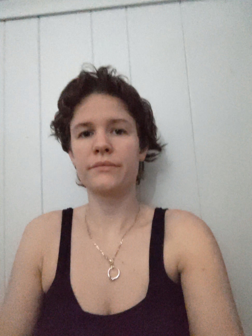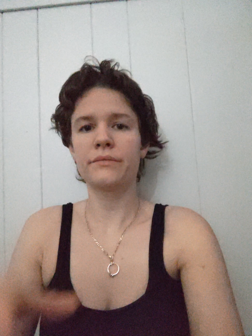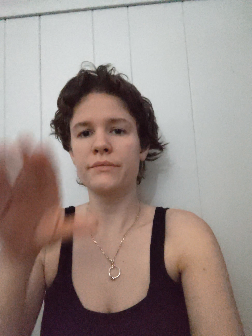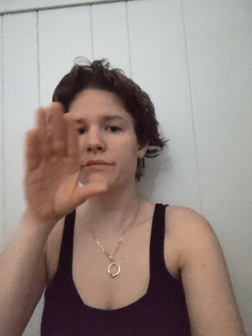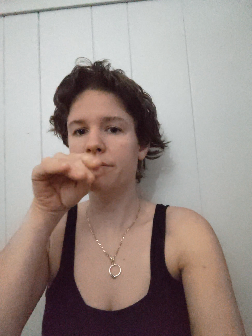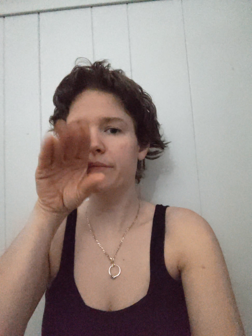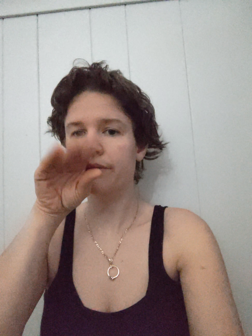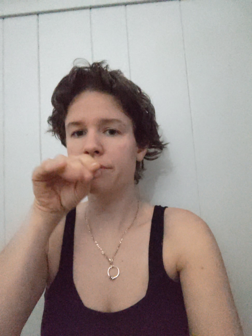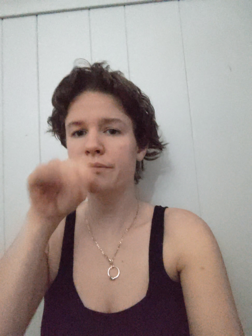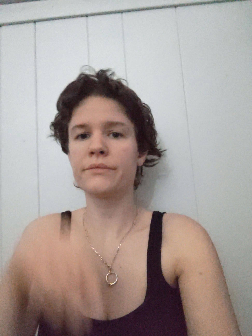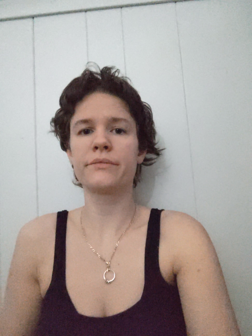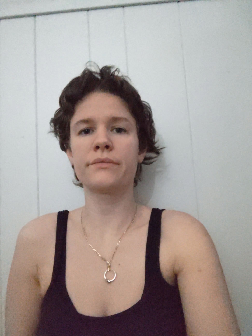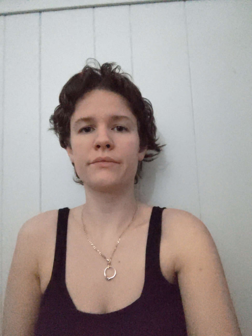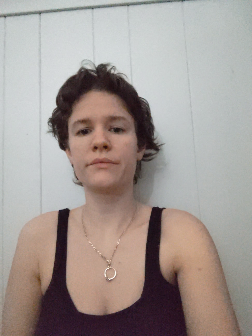goose